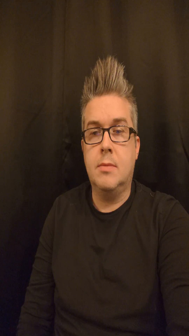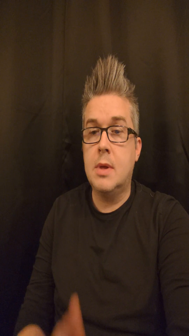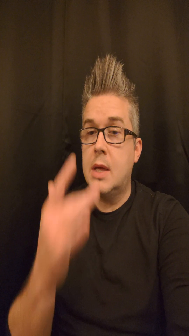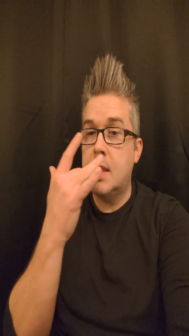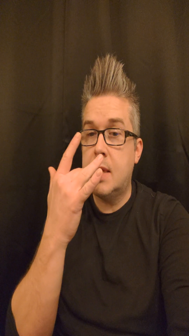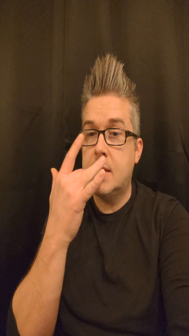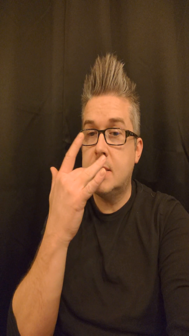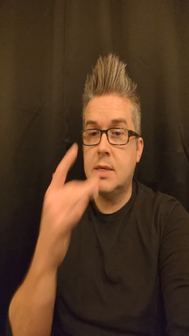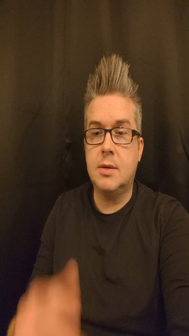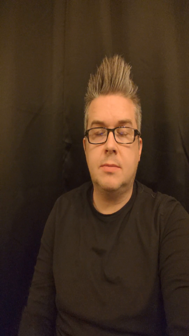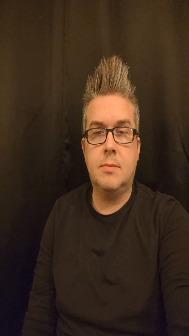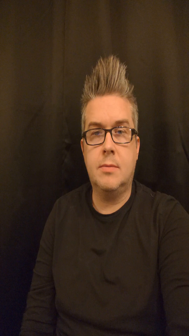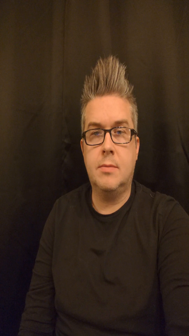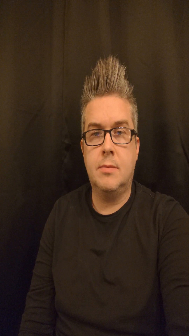taste